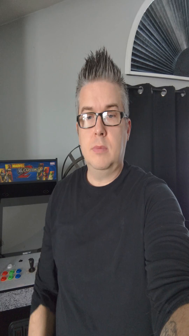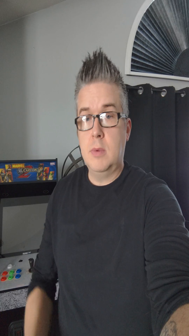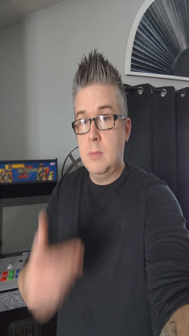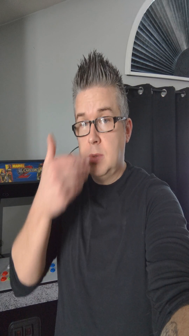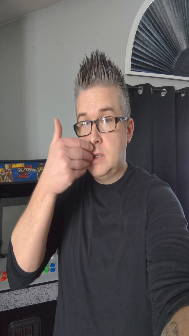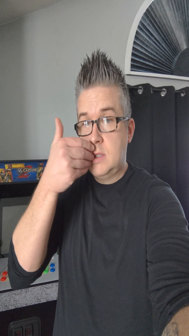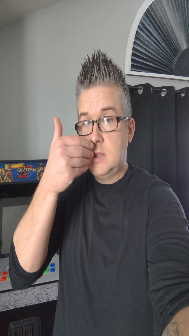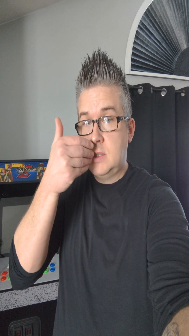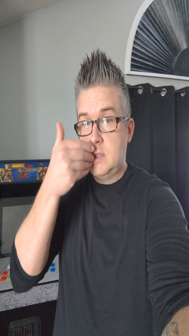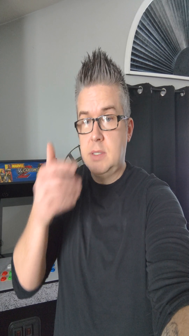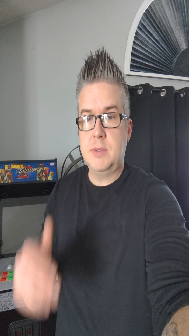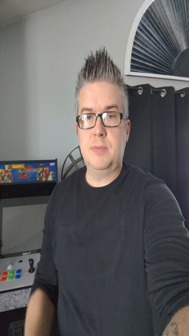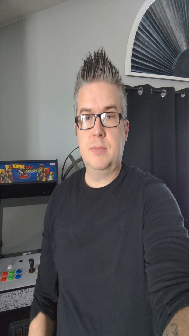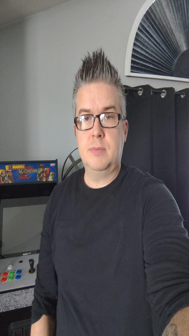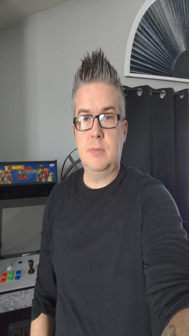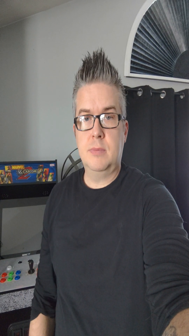pizza